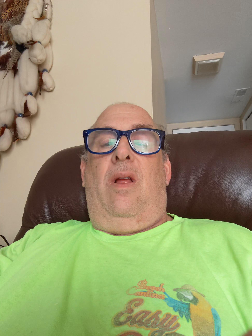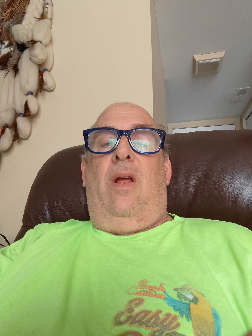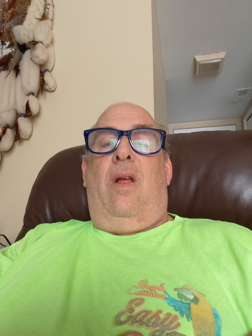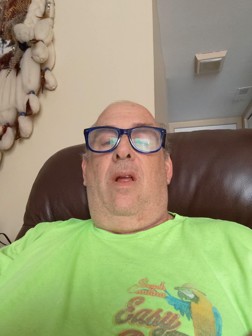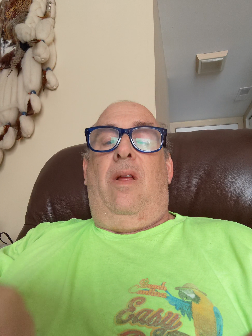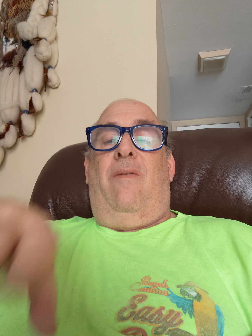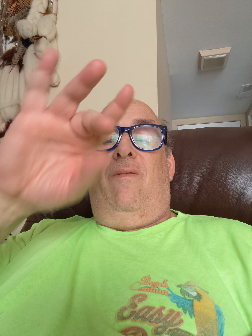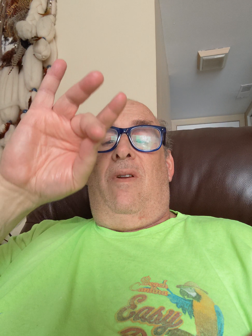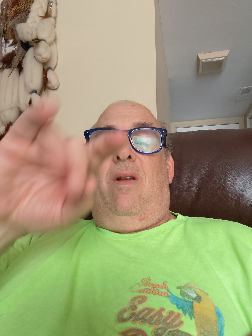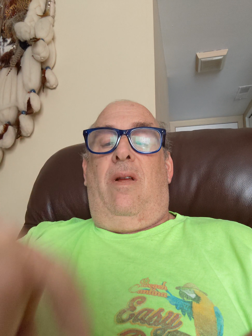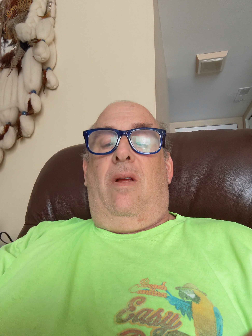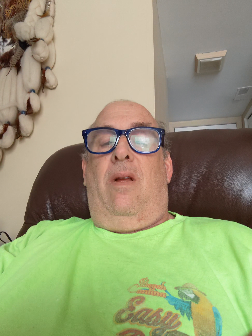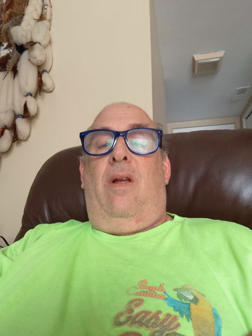find